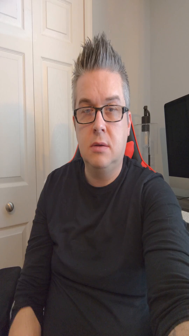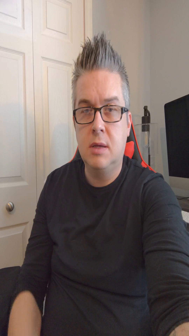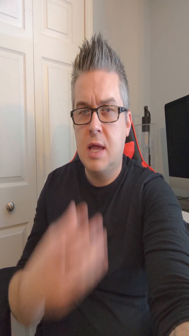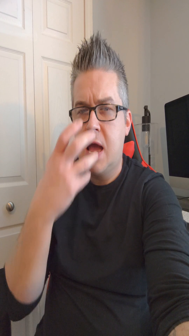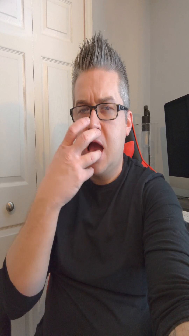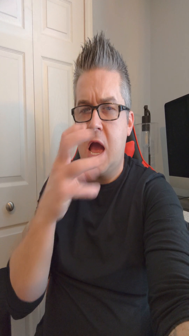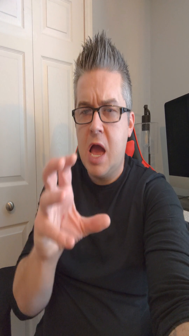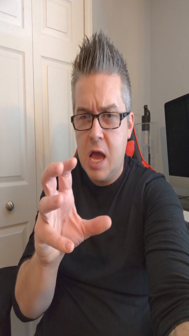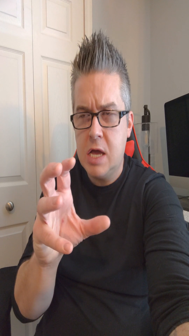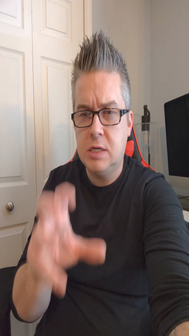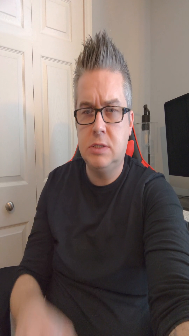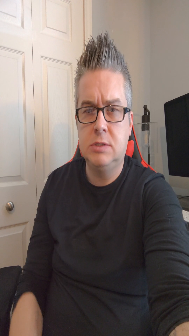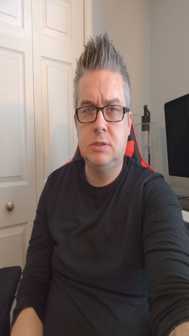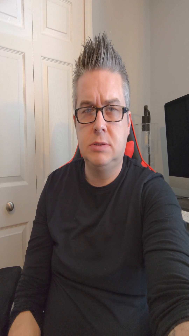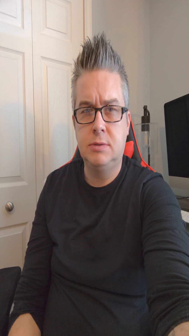hot